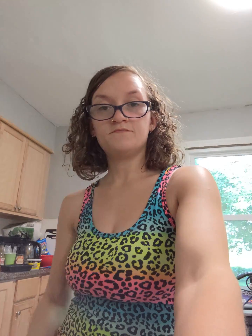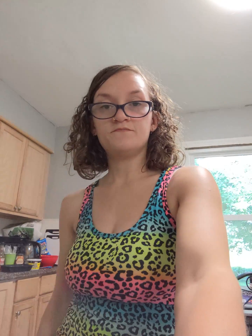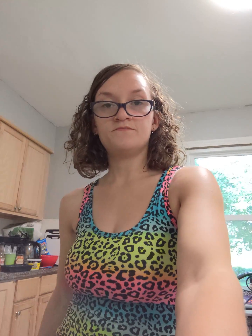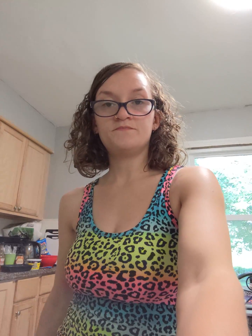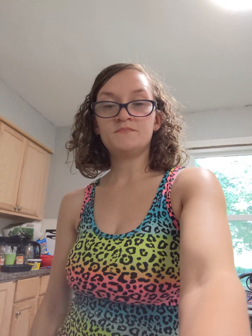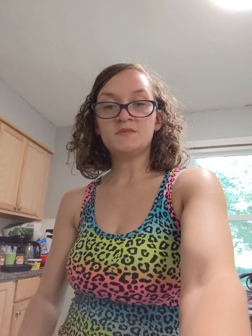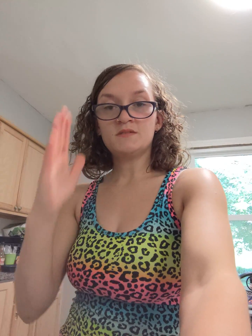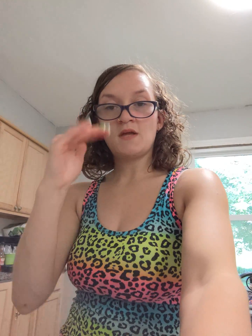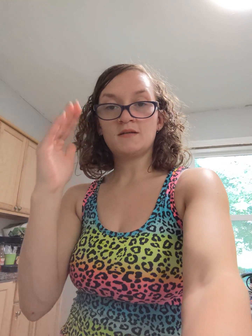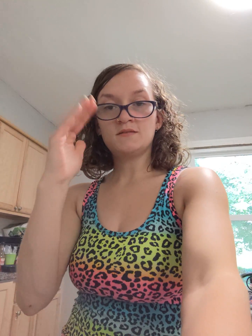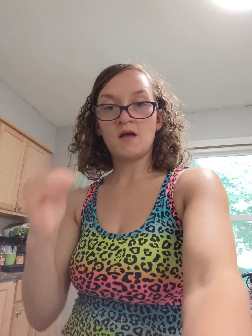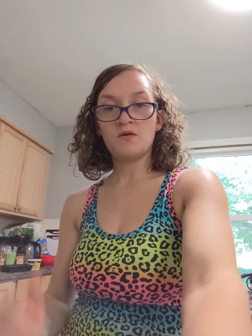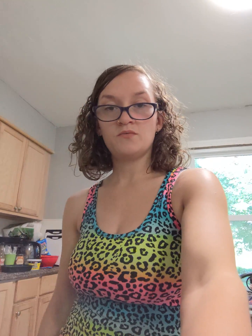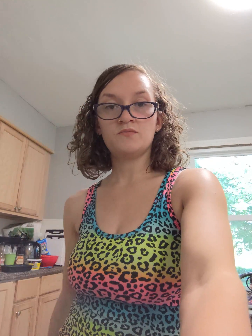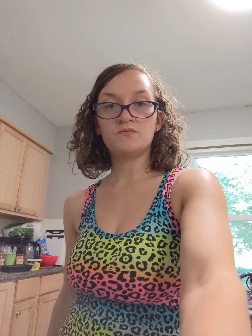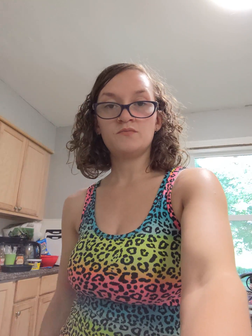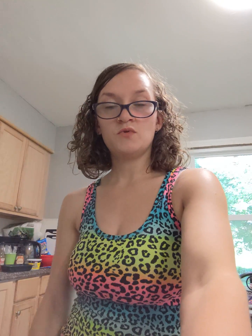downtown